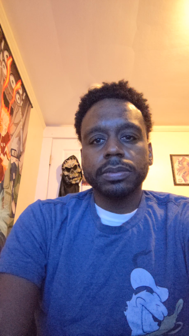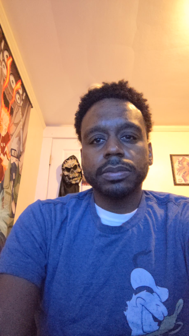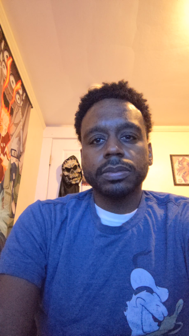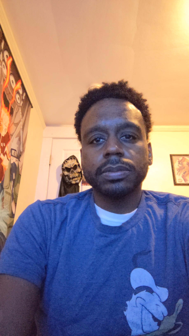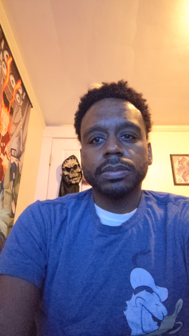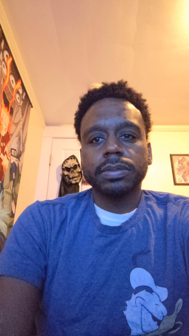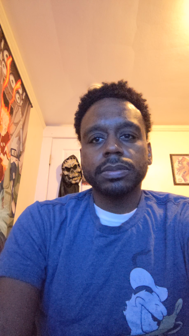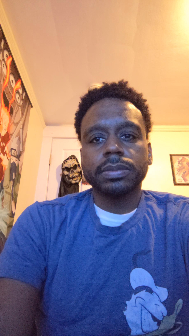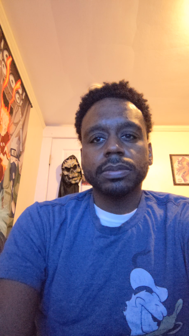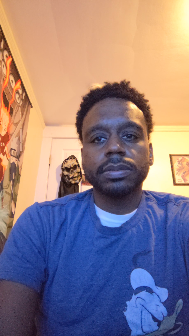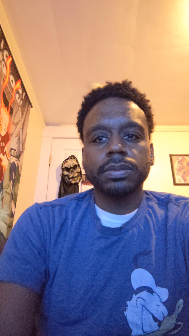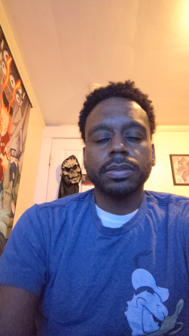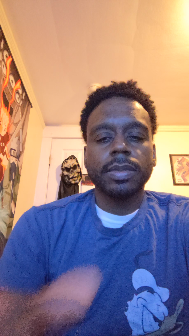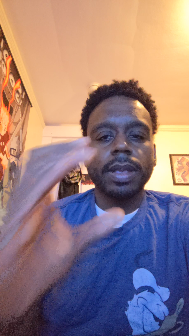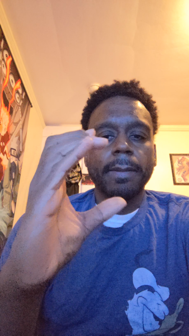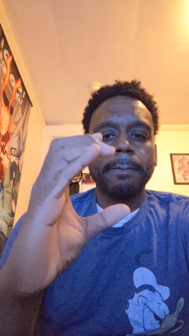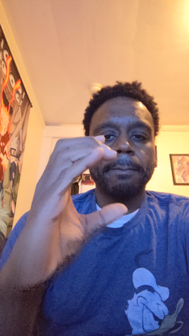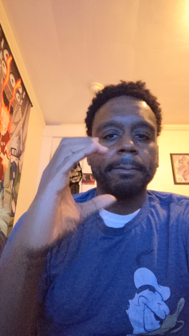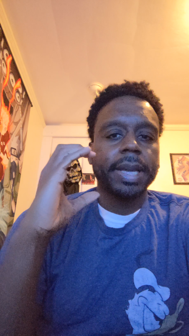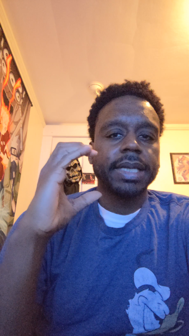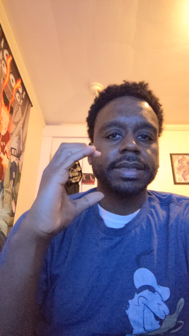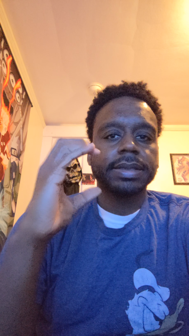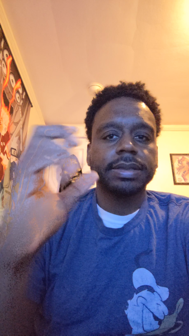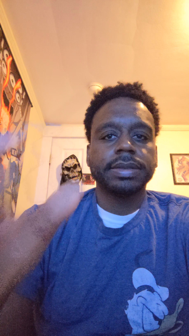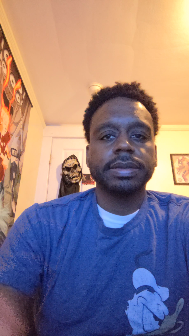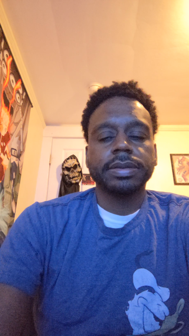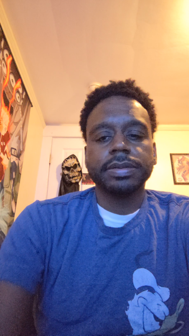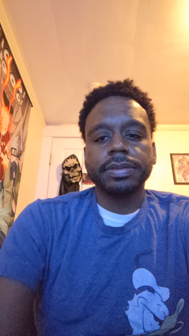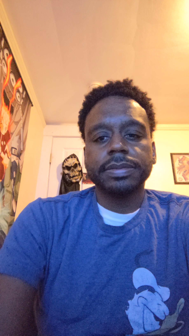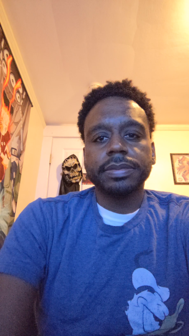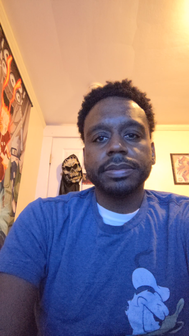bus